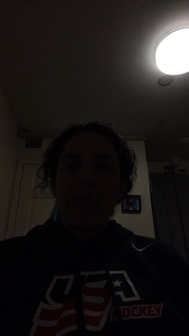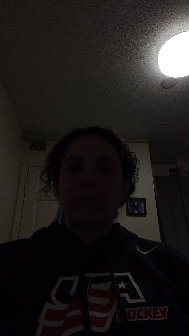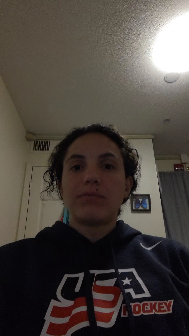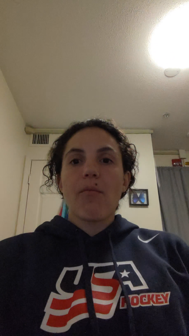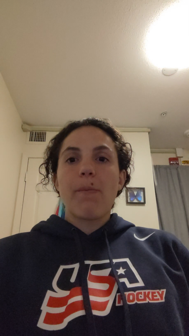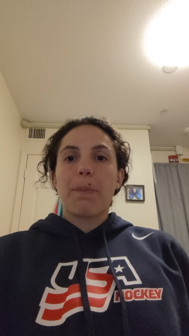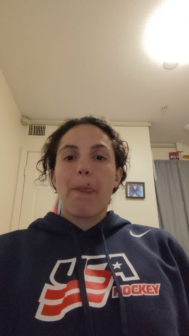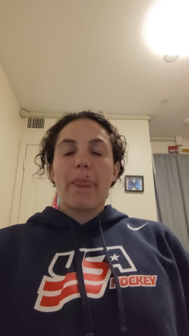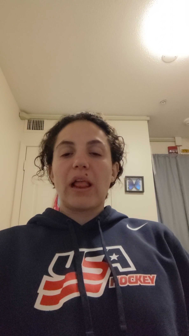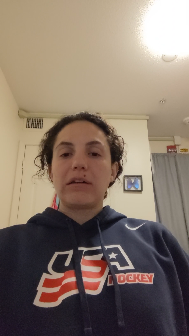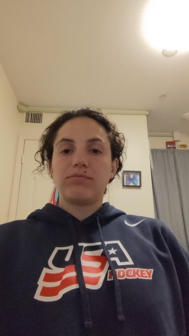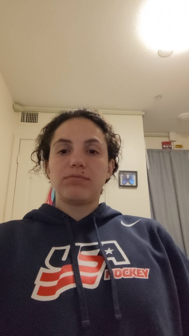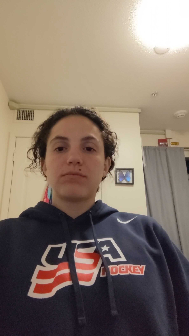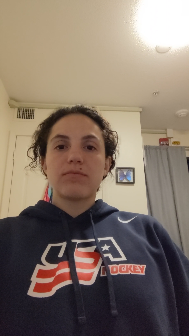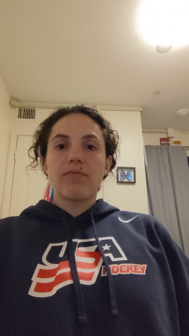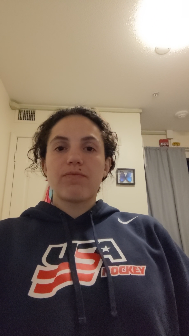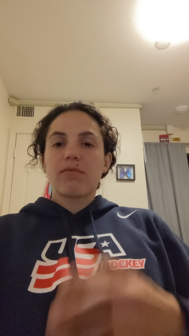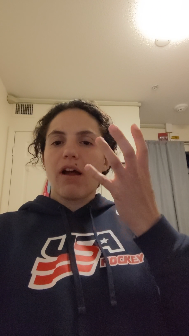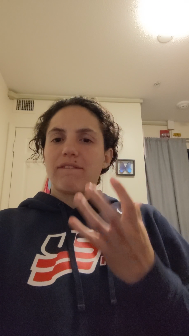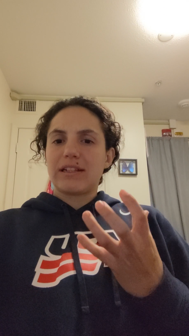heavy